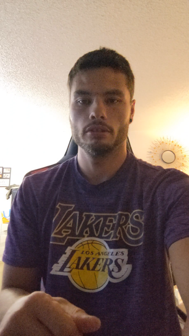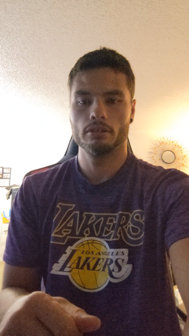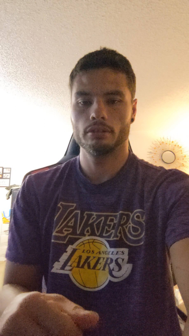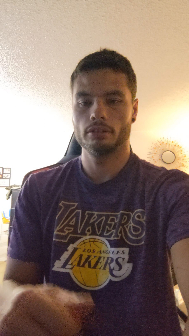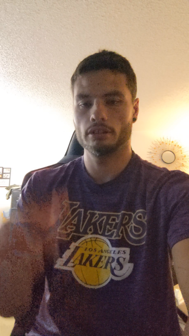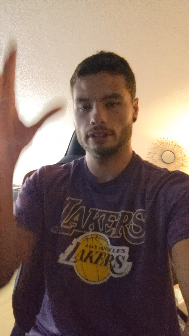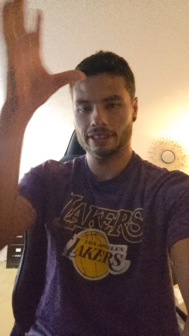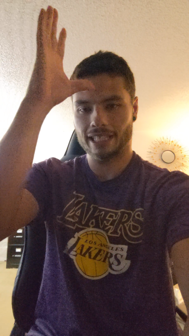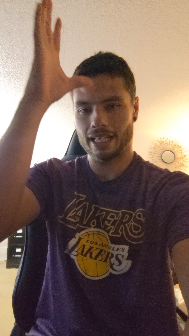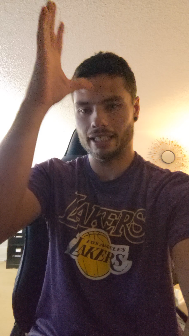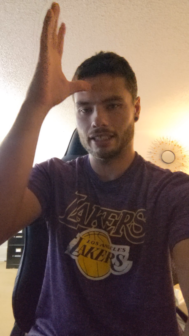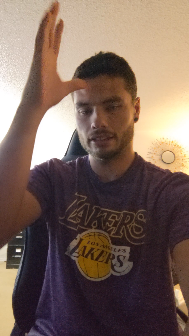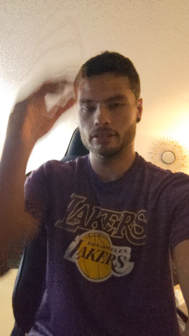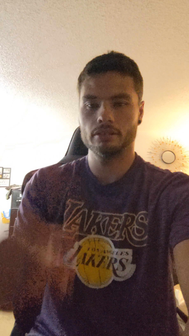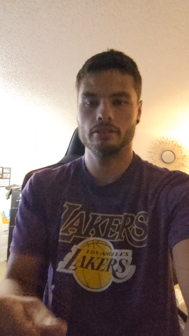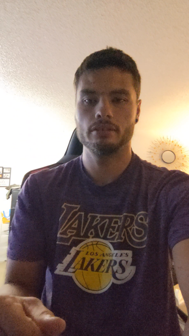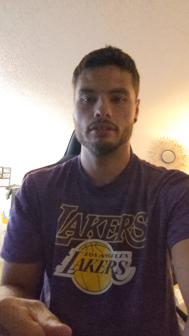daddy